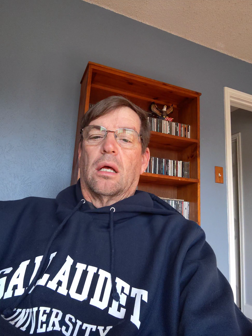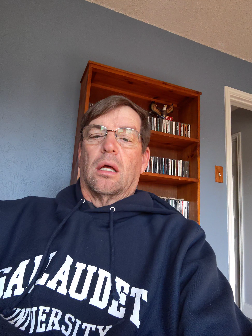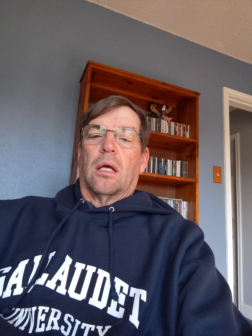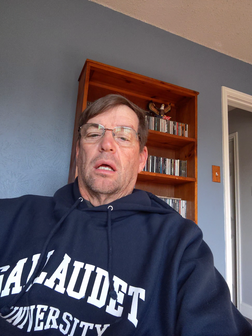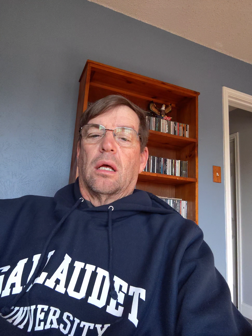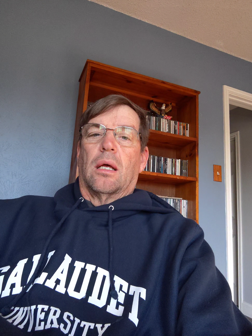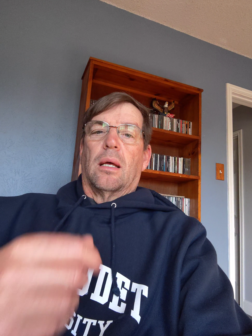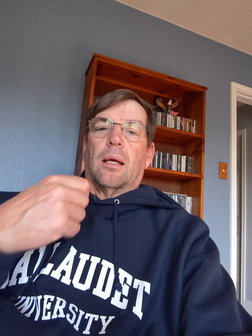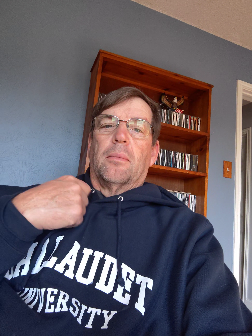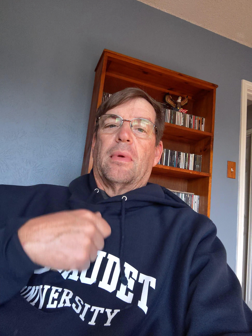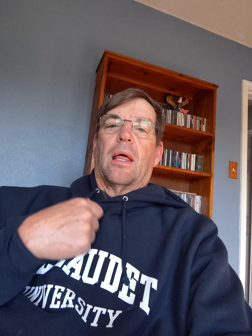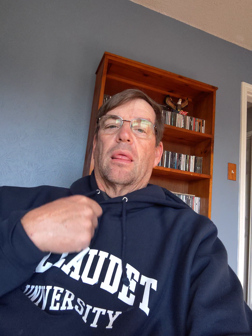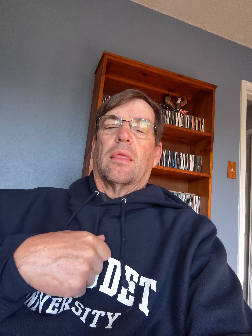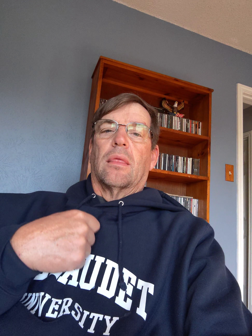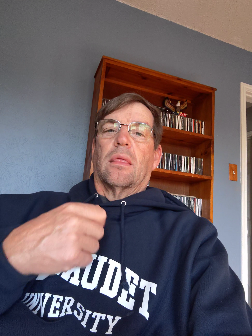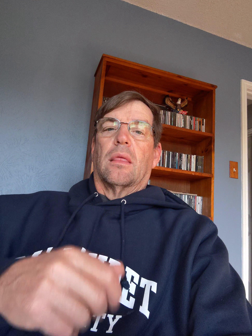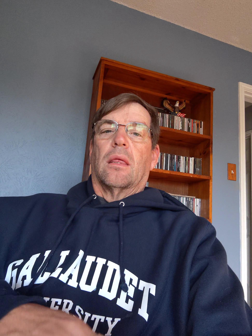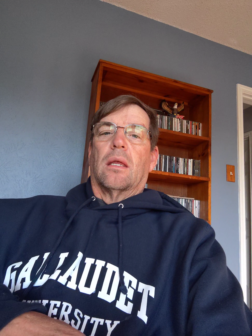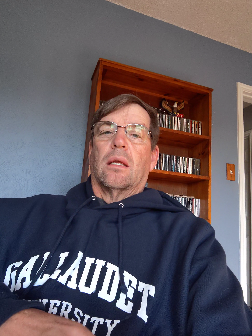bath